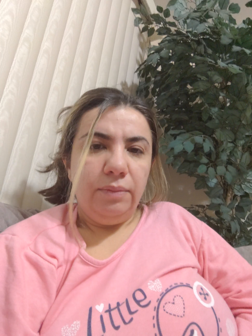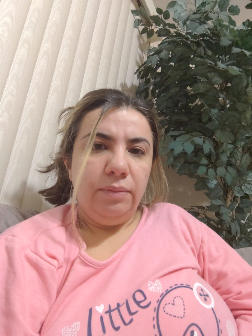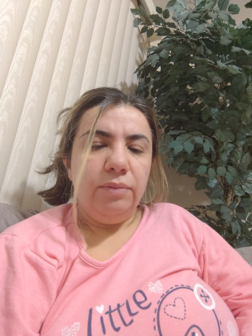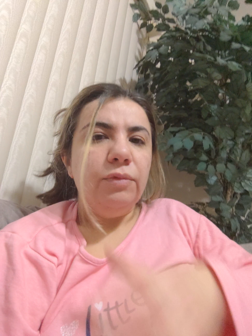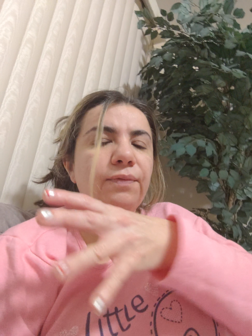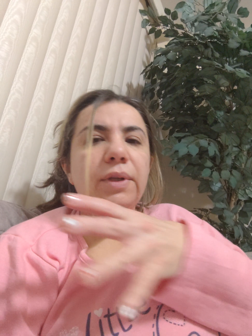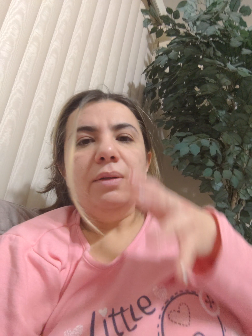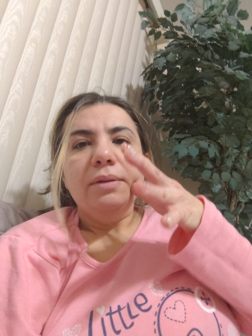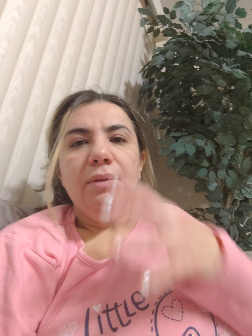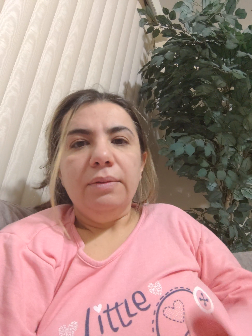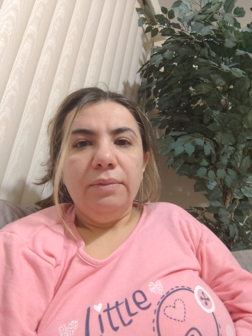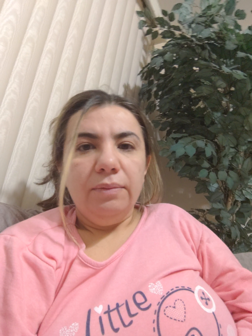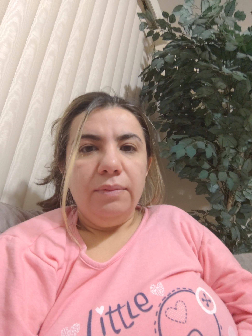farm